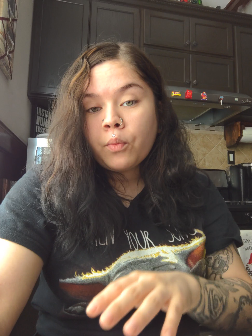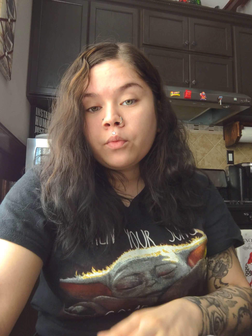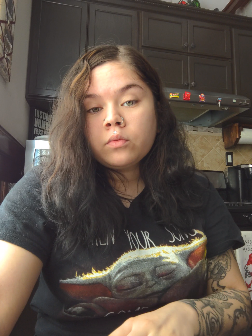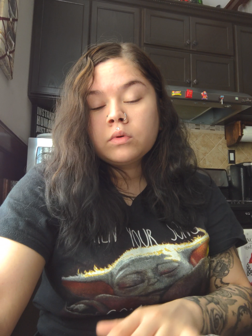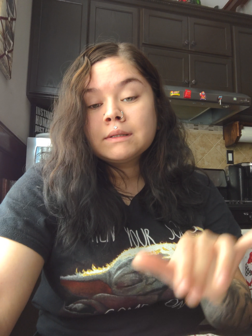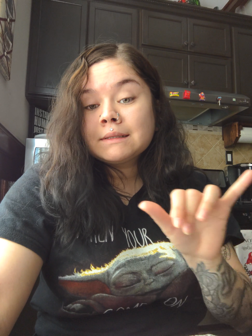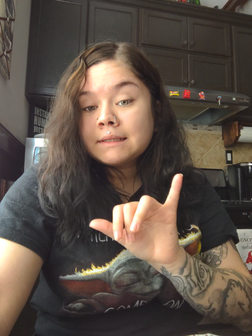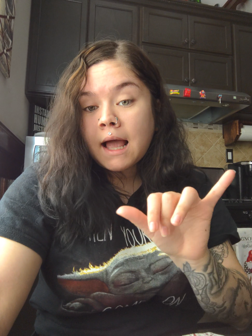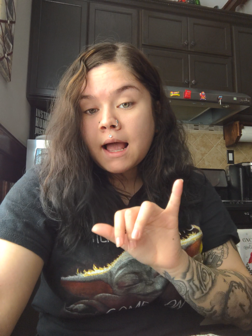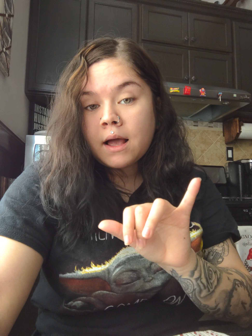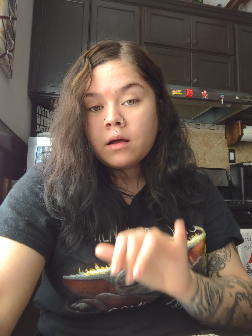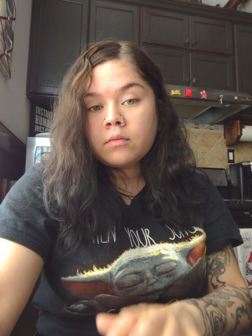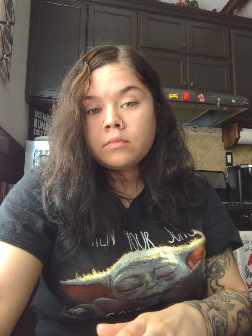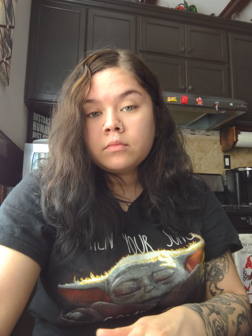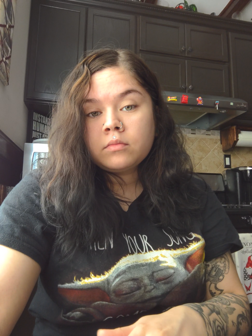same